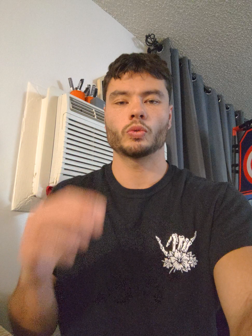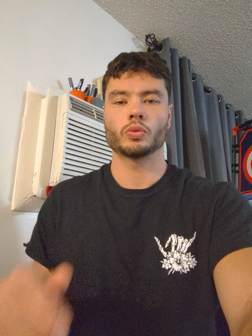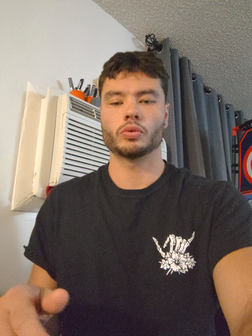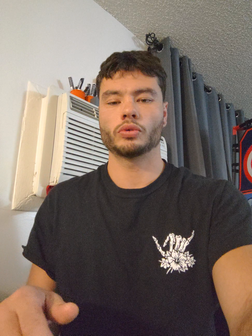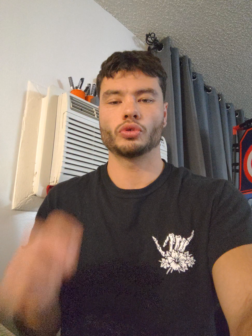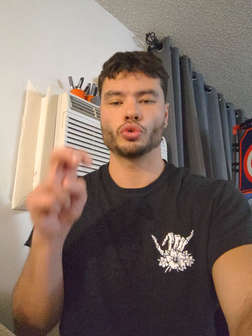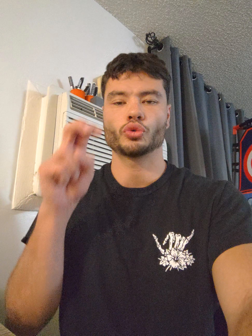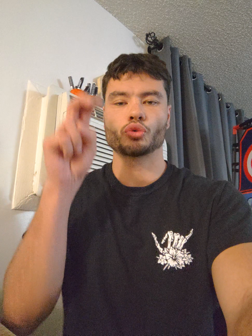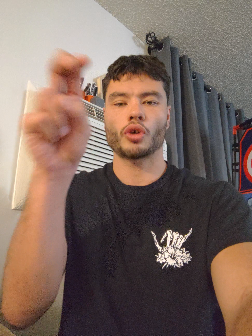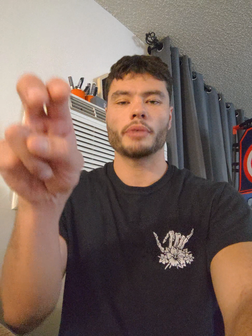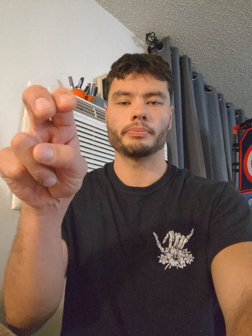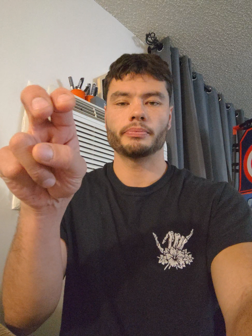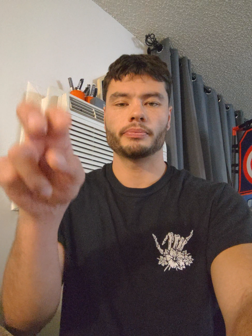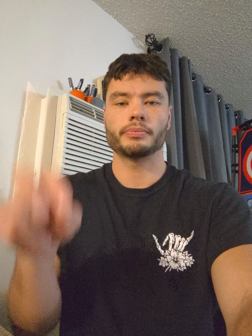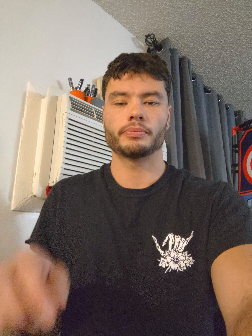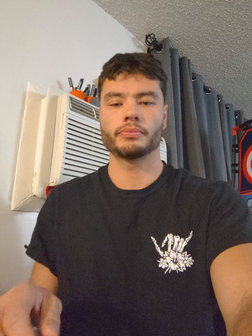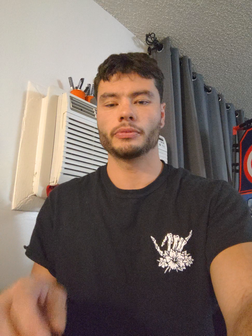jump